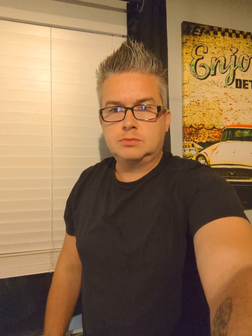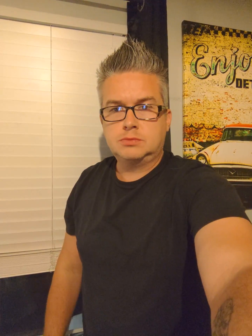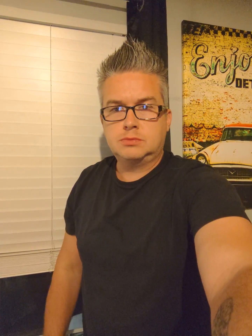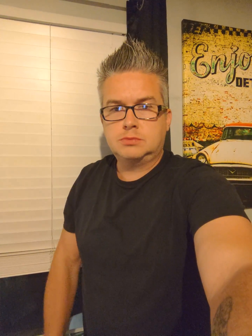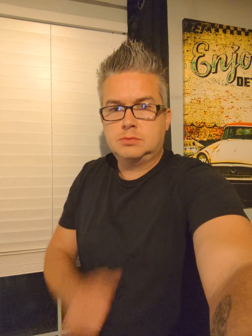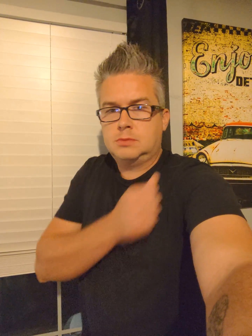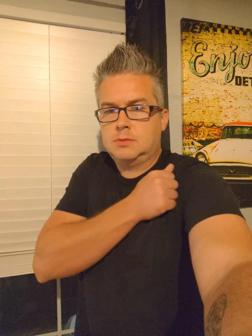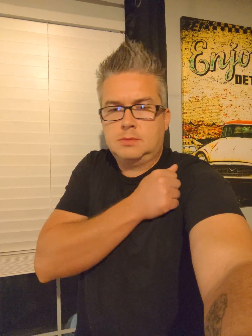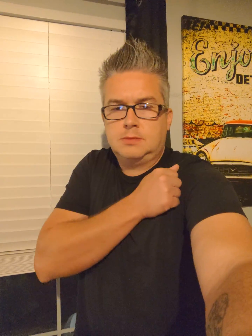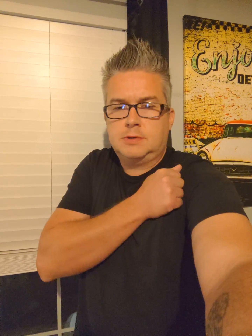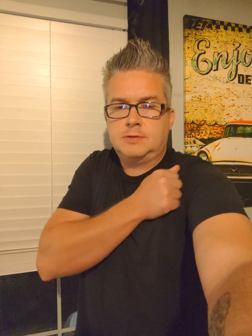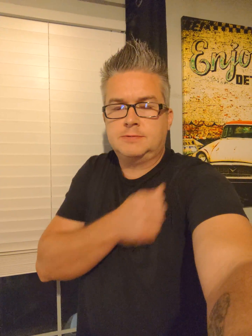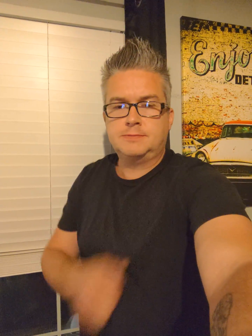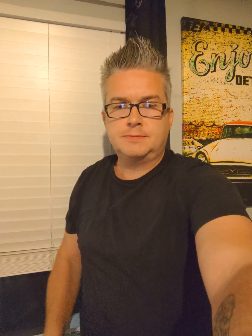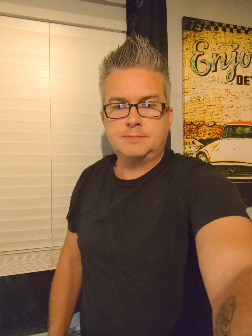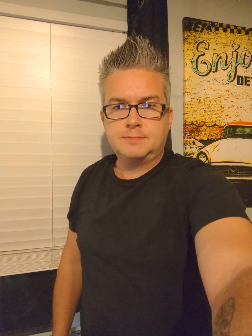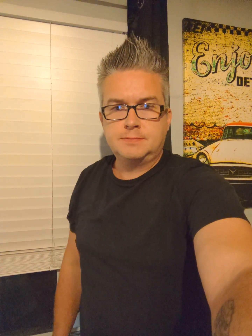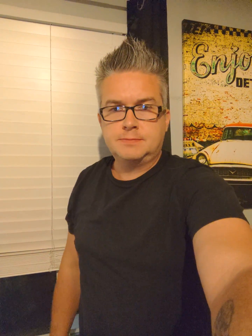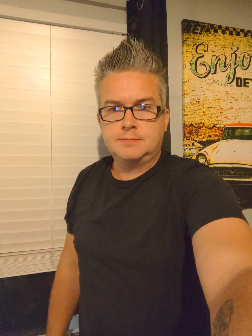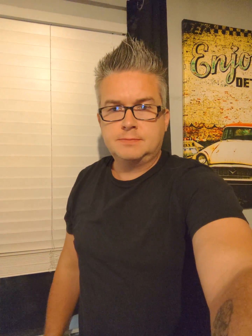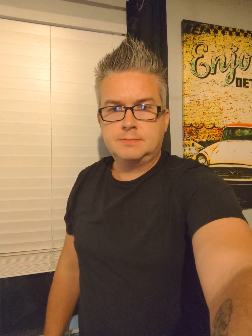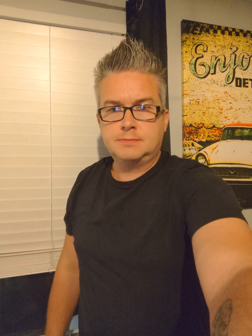hug